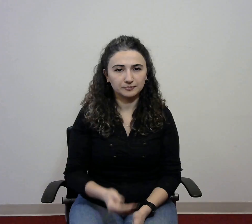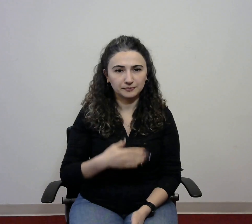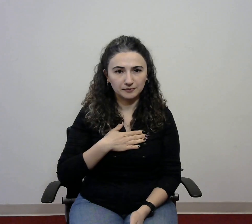mən